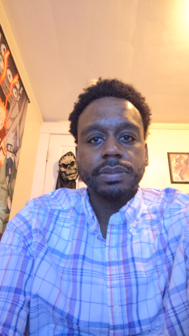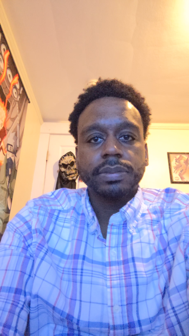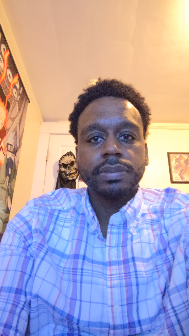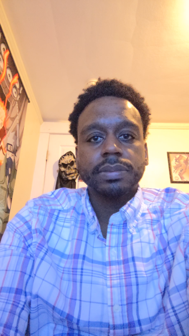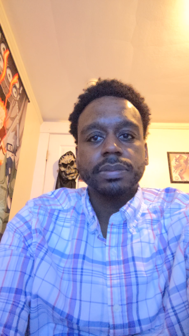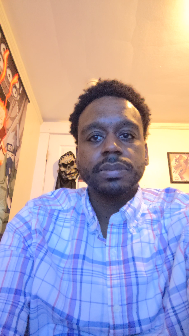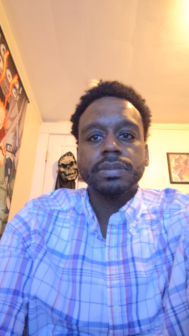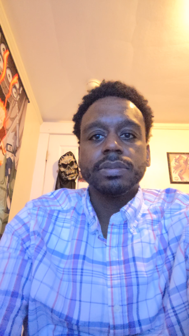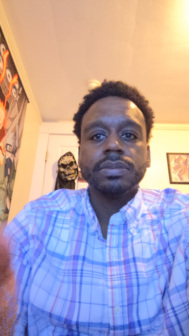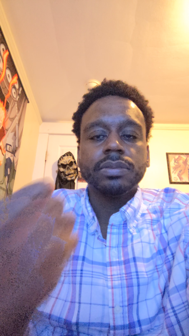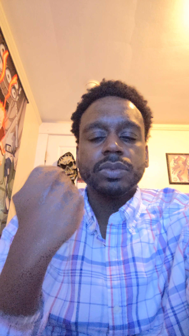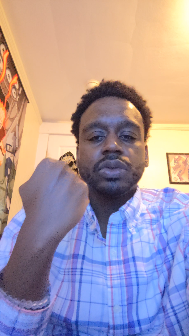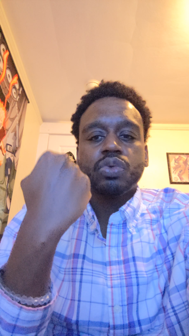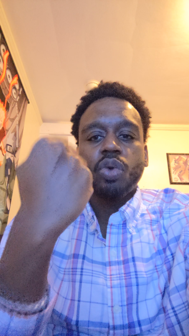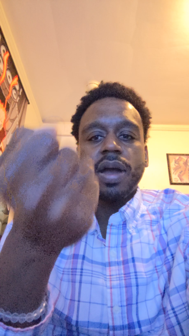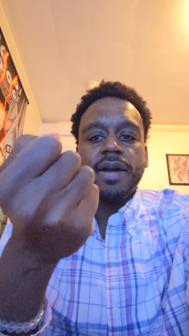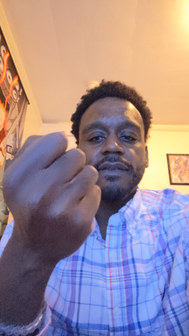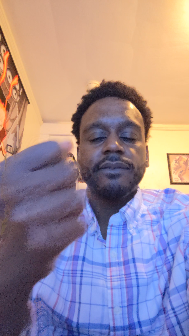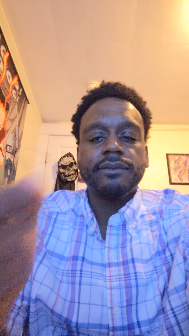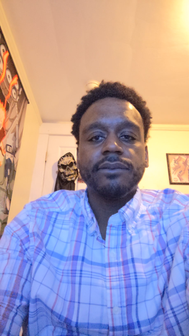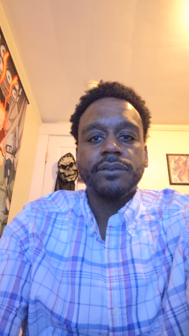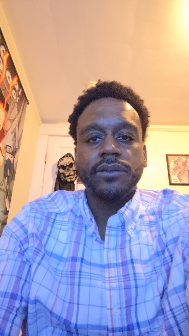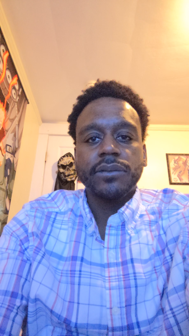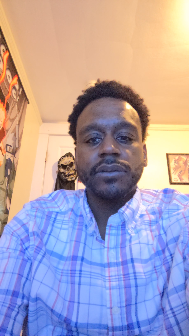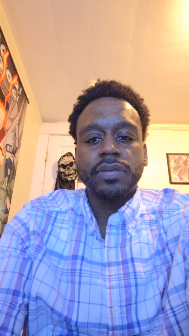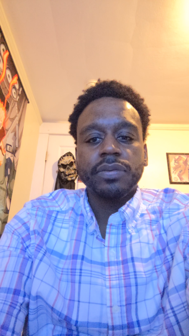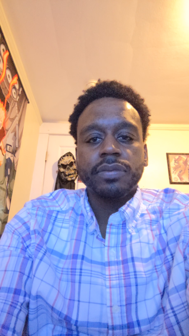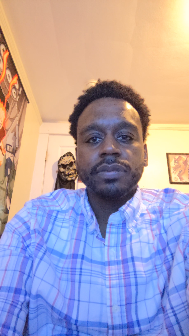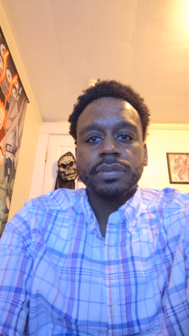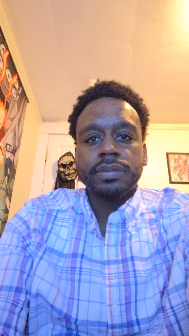drive